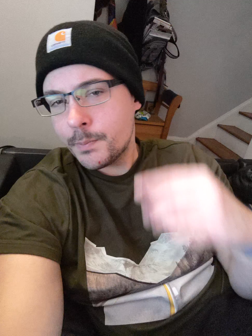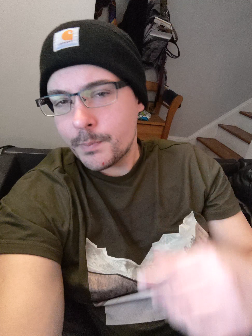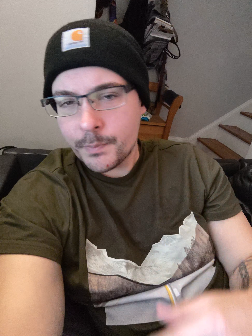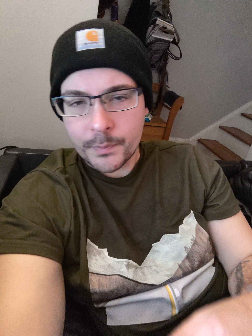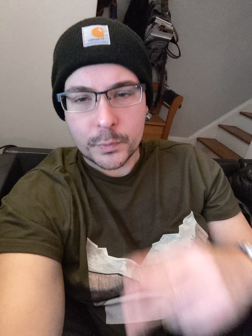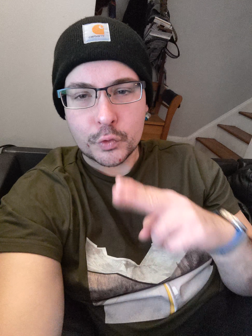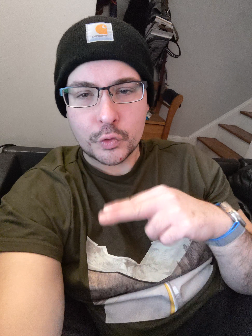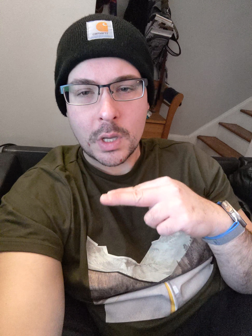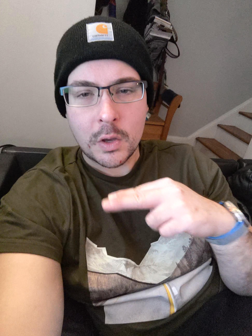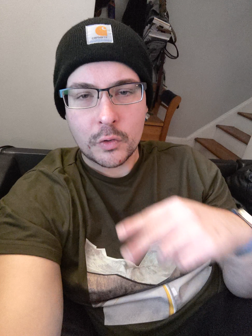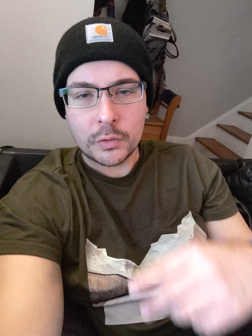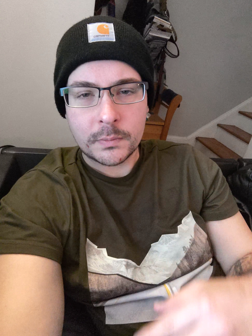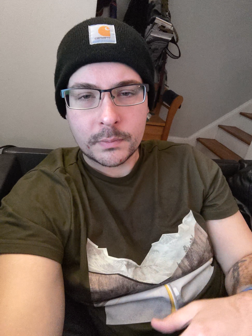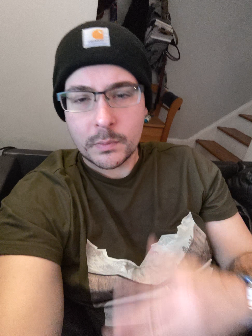chair